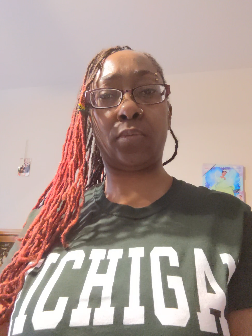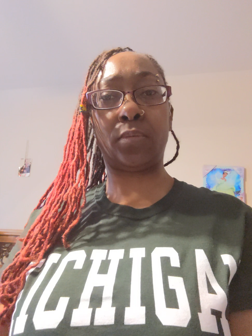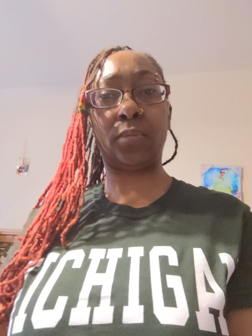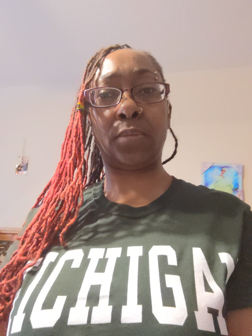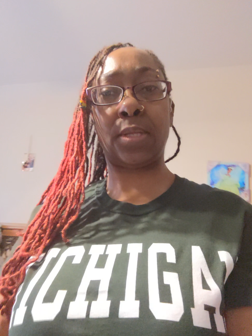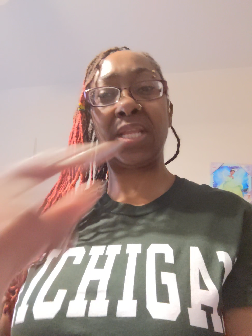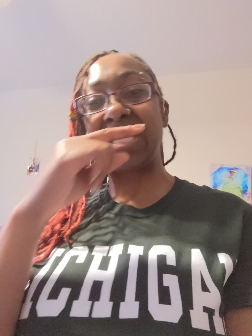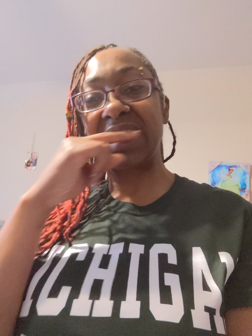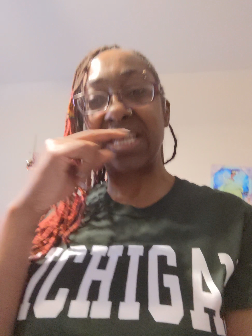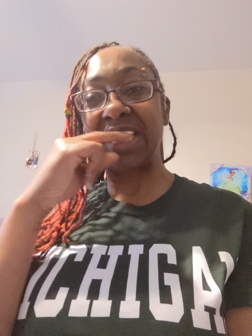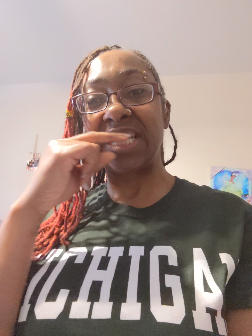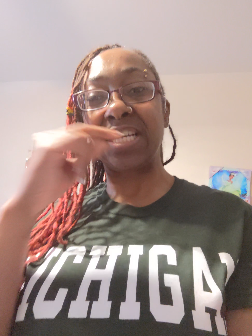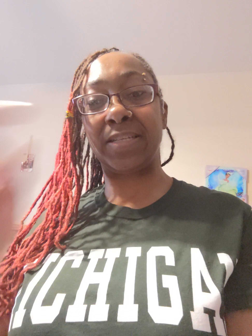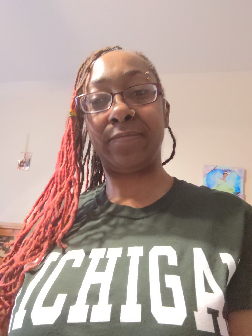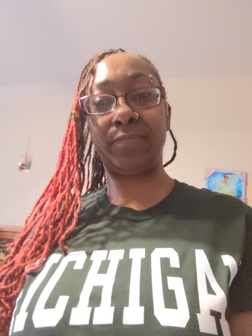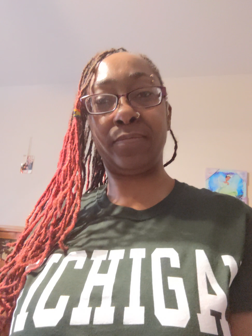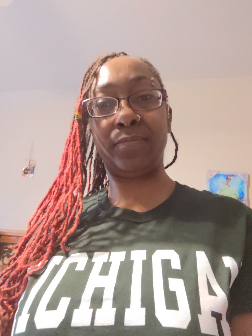toothbrush